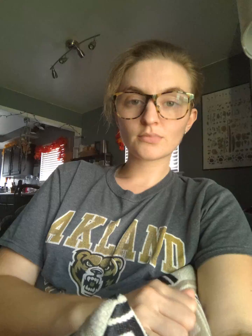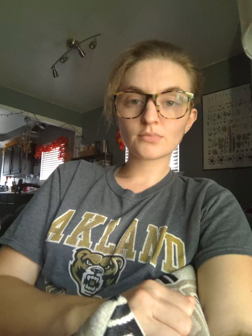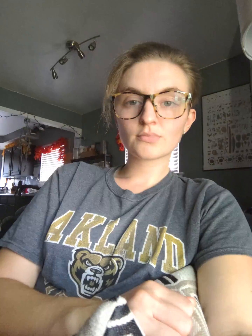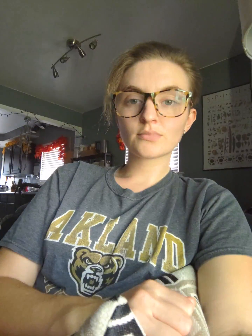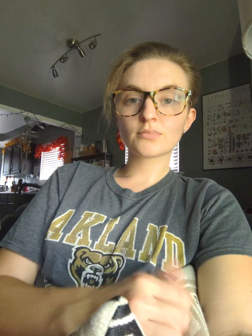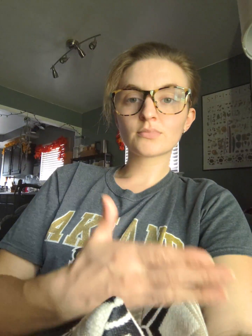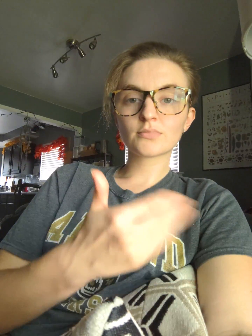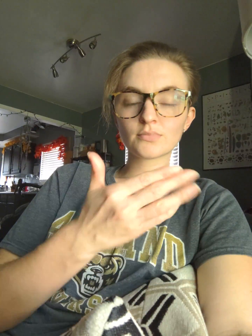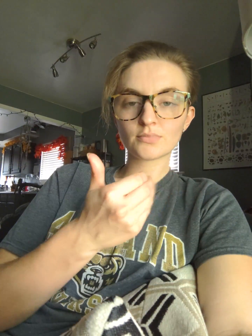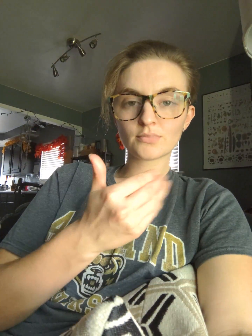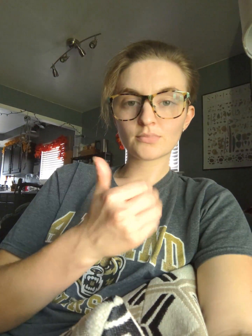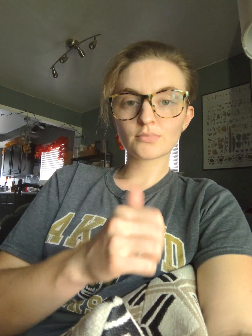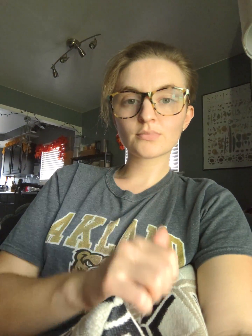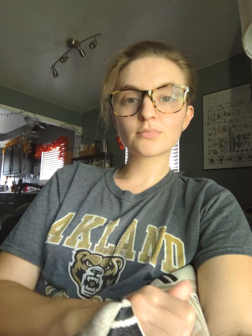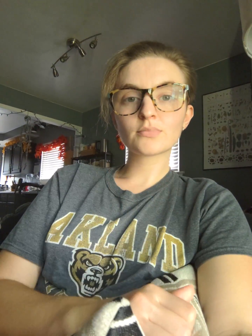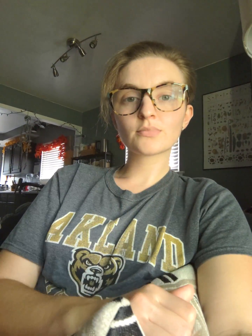butterfly